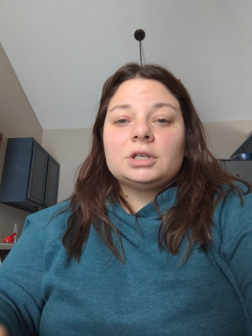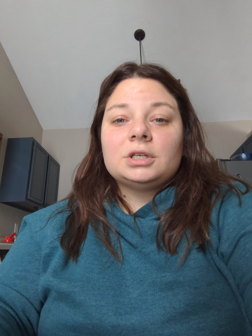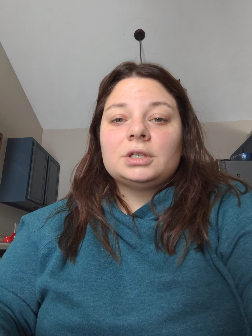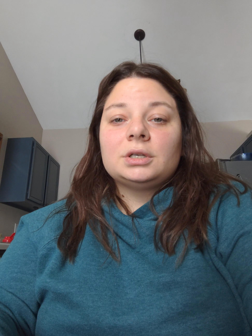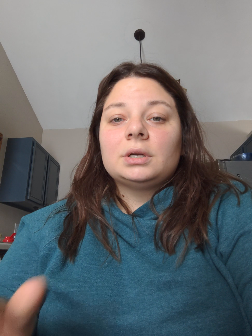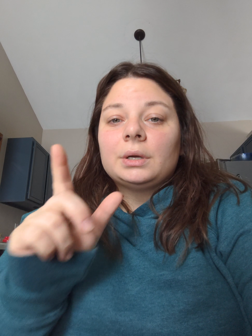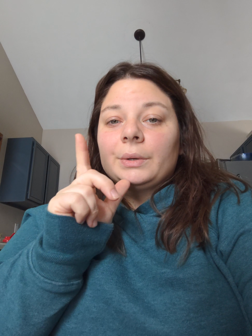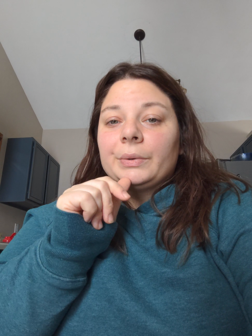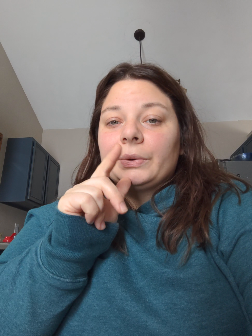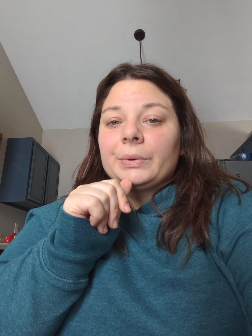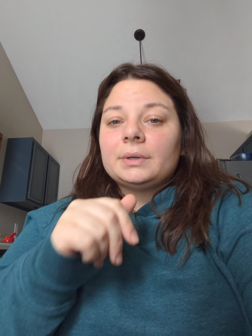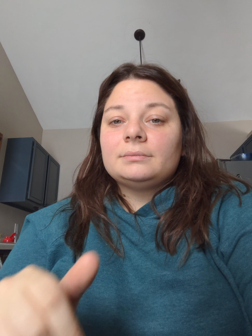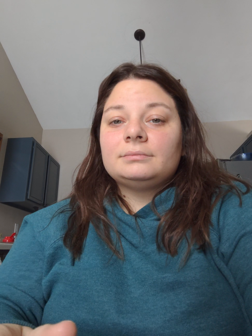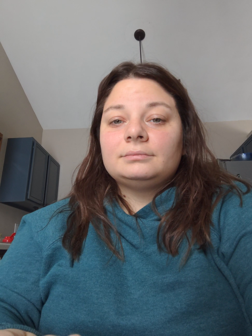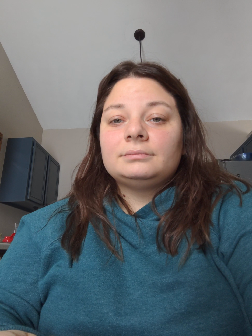who